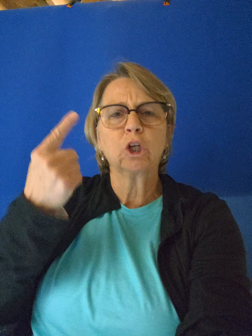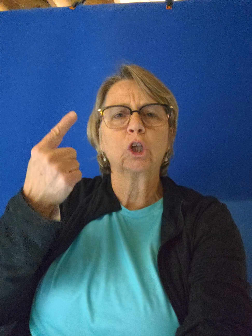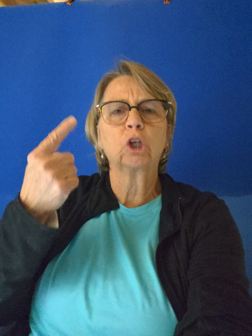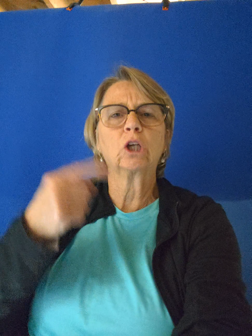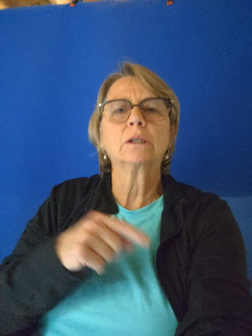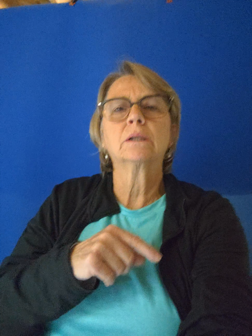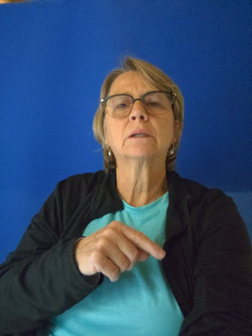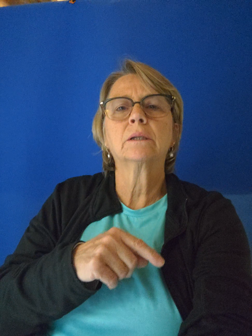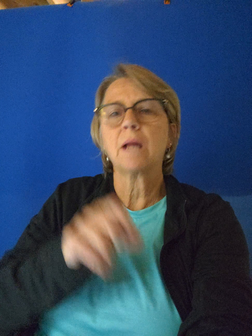first